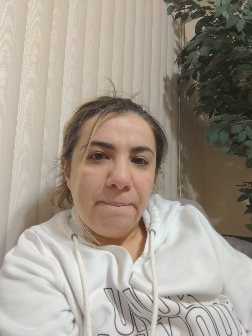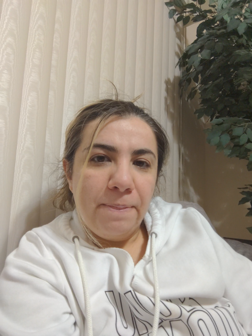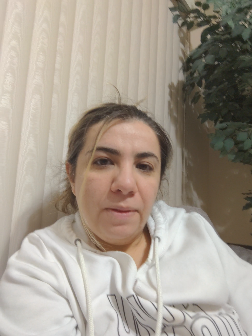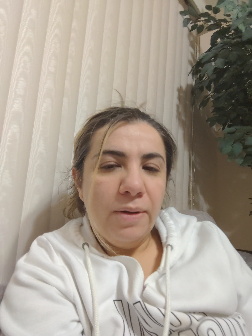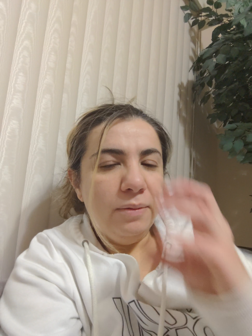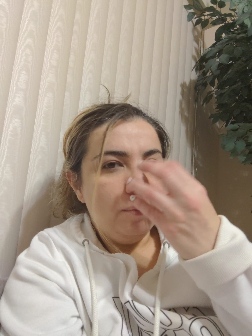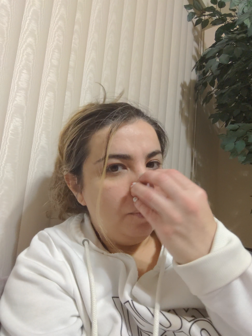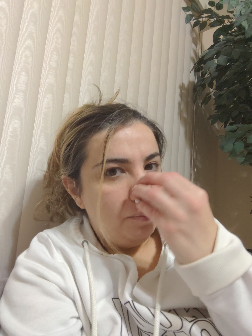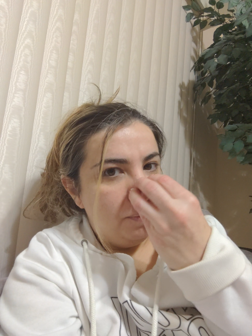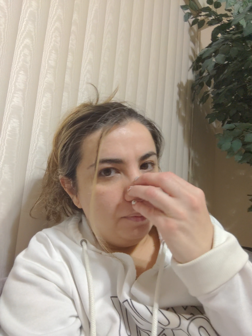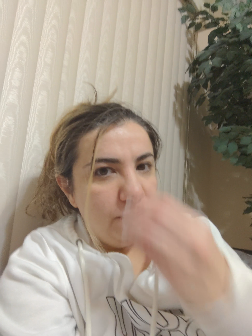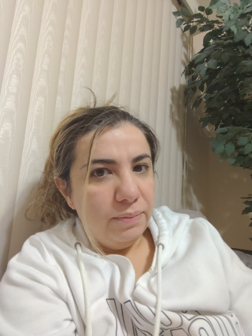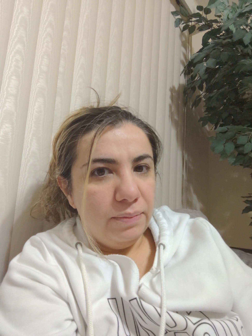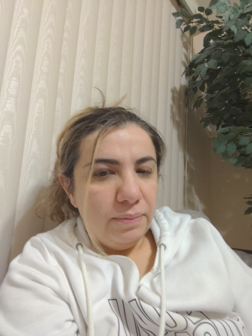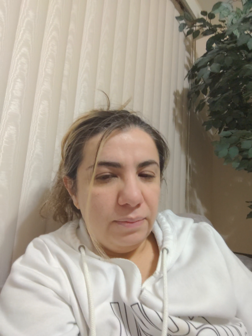clown